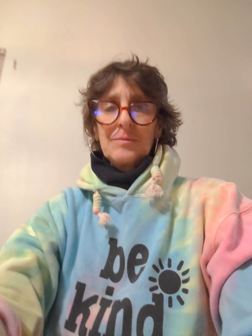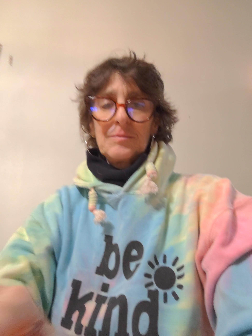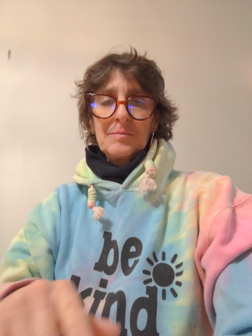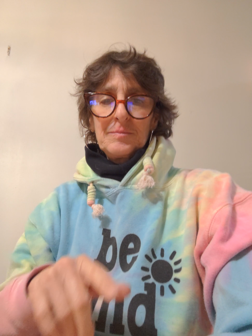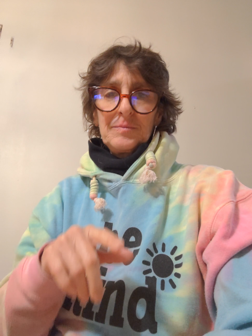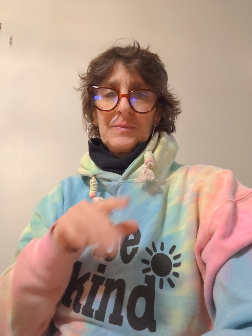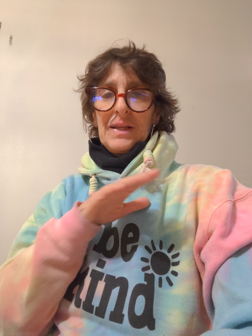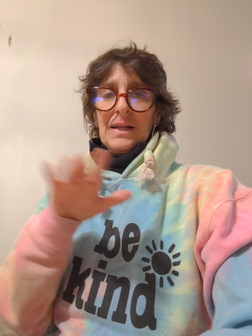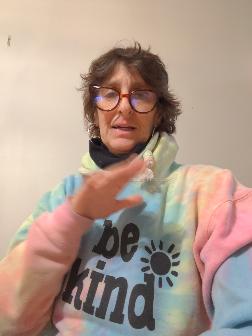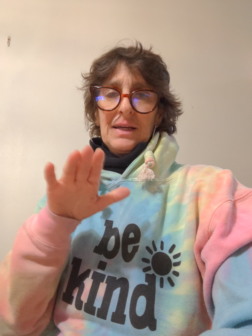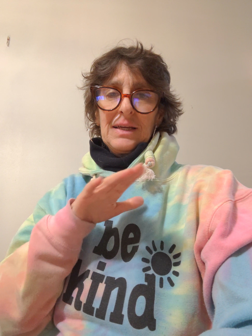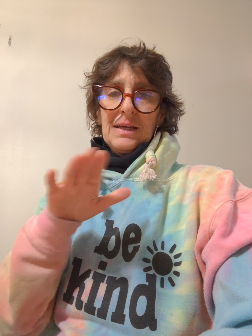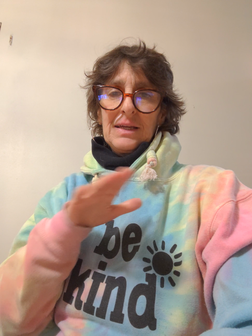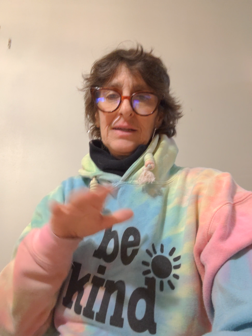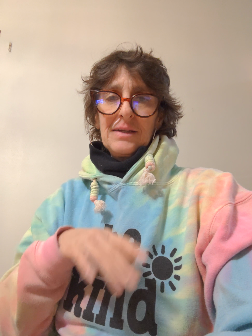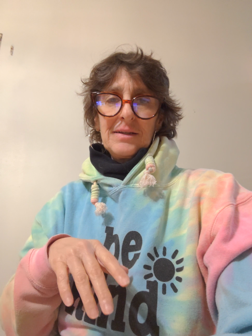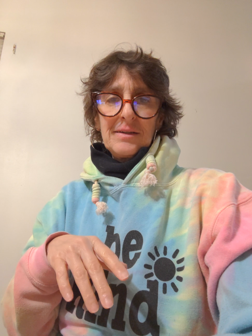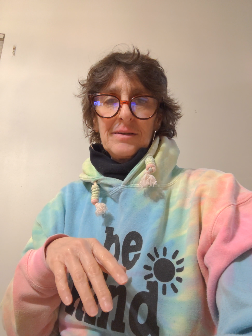clean